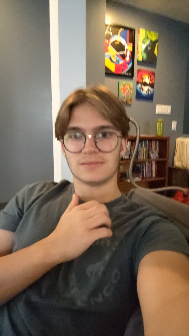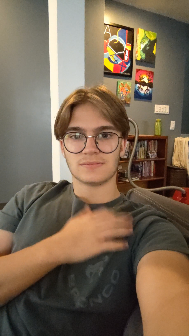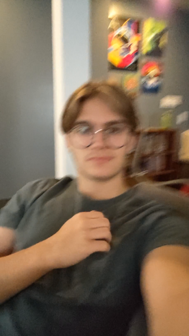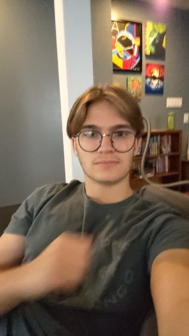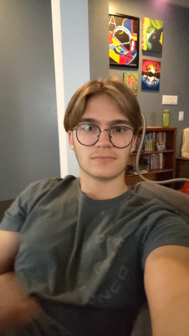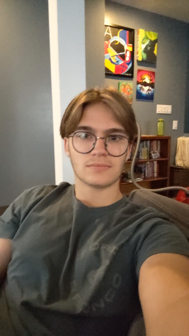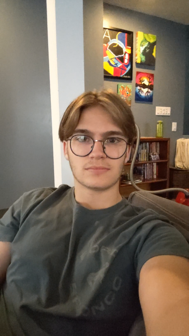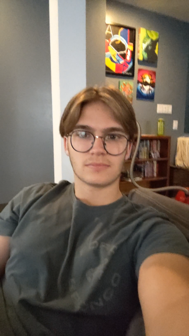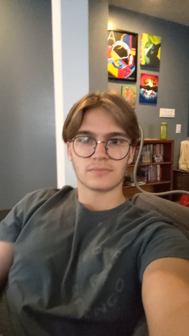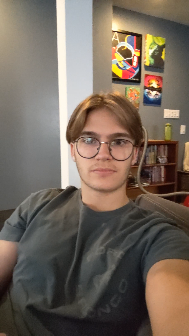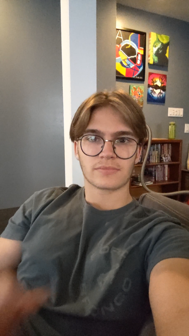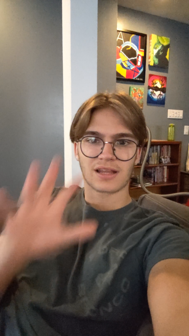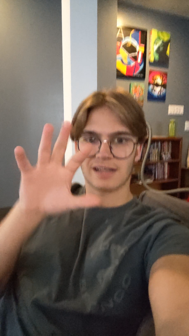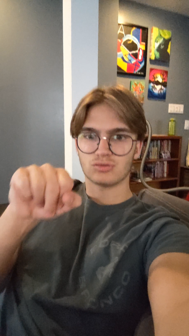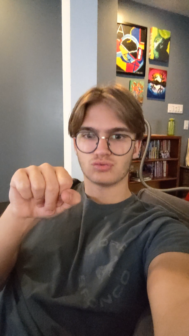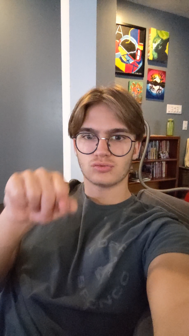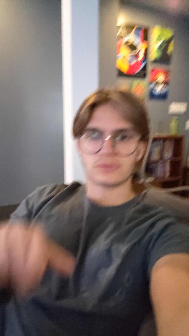catch